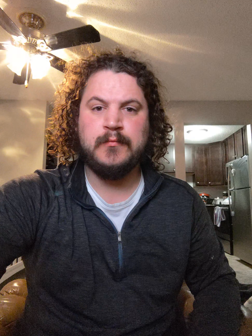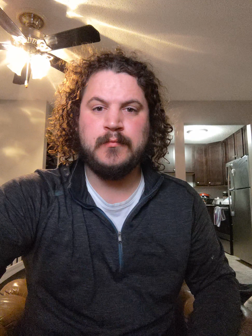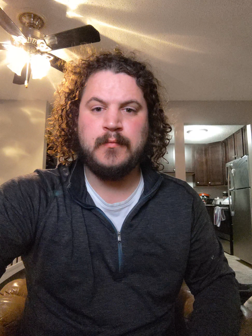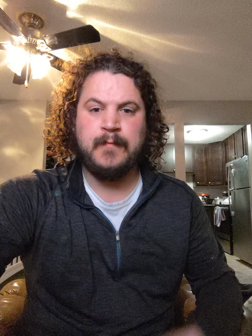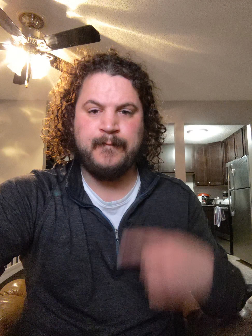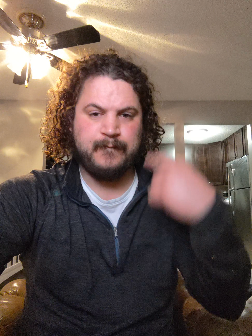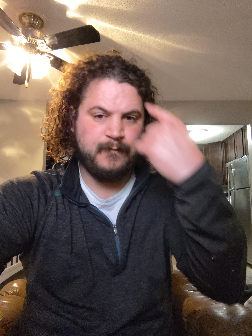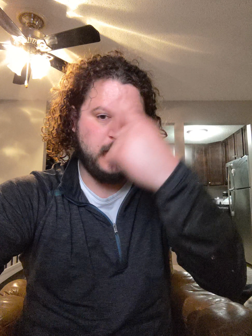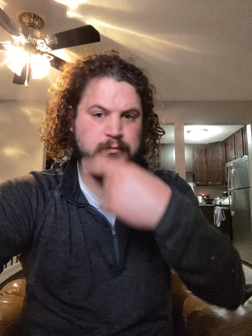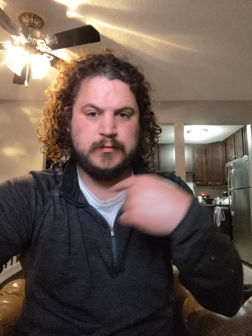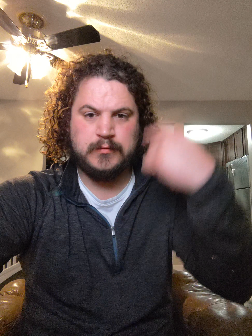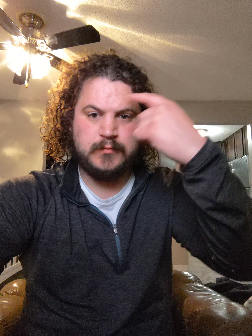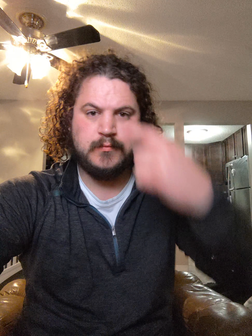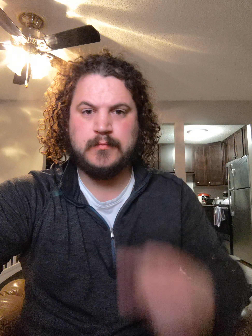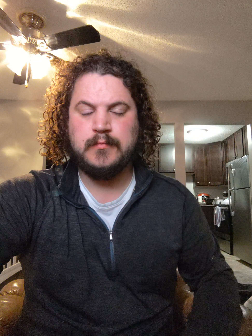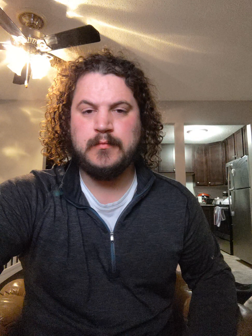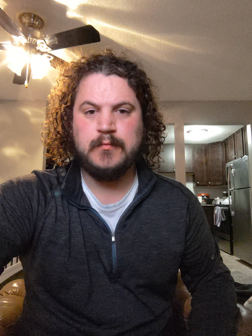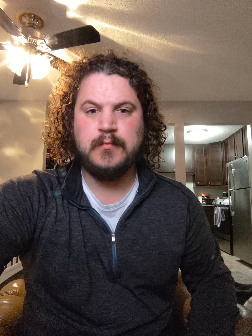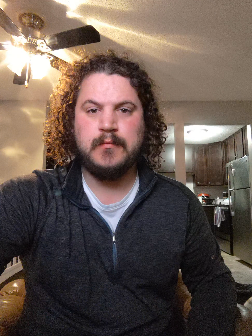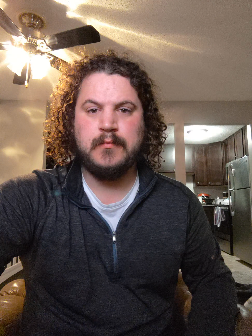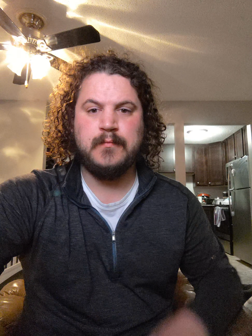face